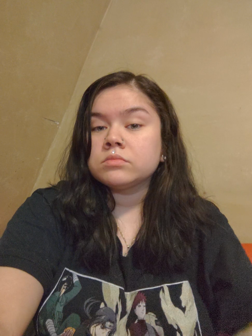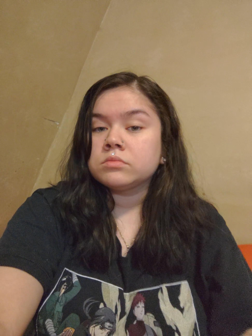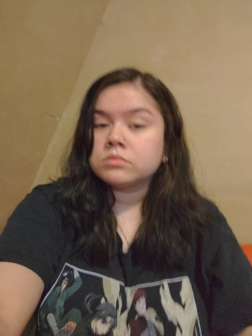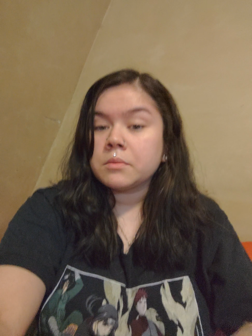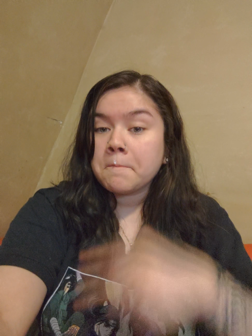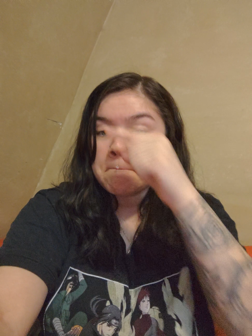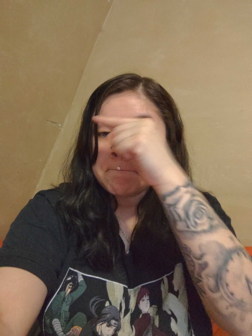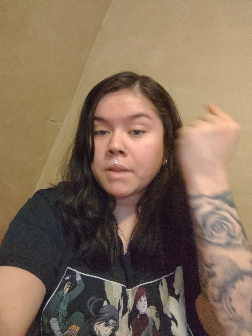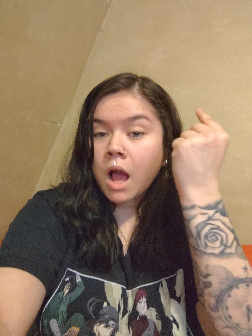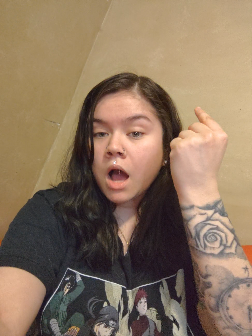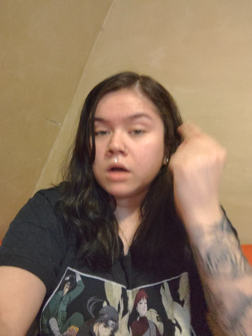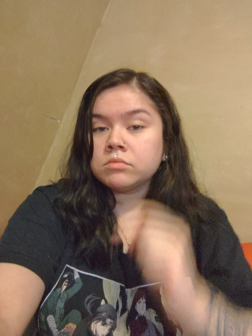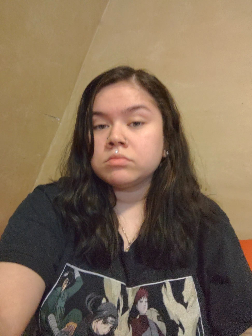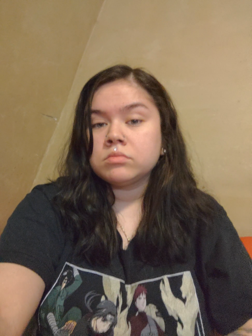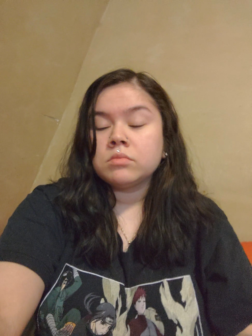black